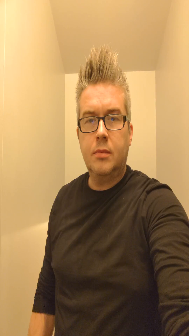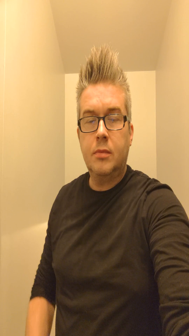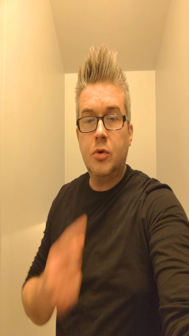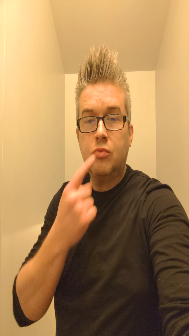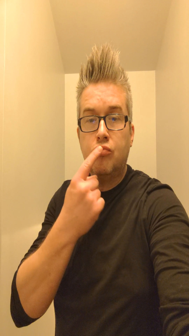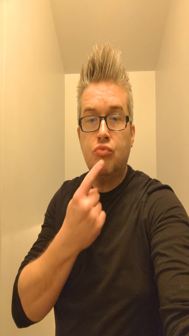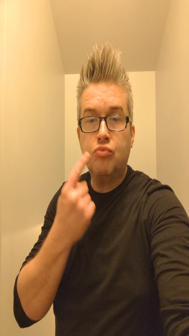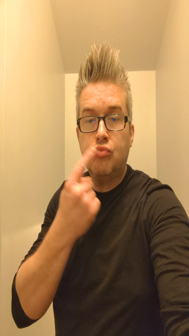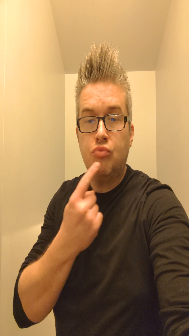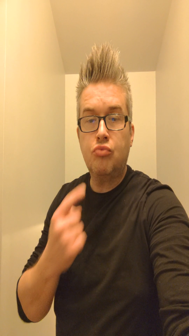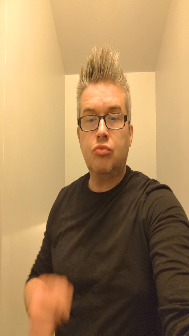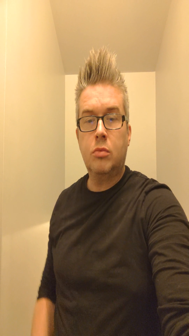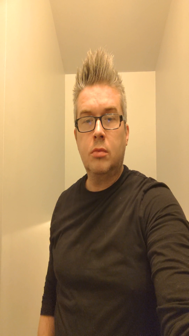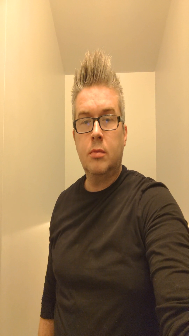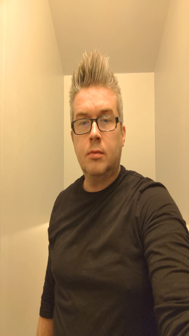lips